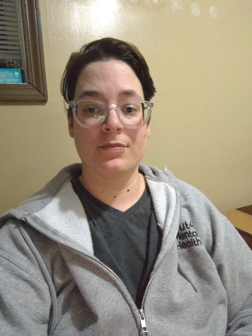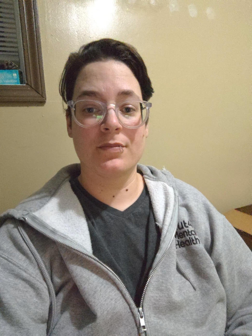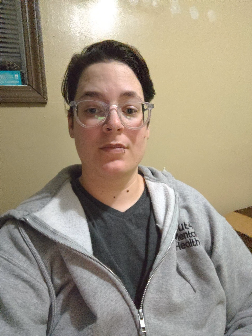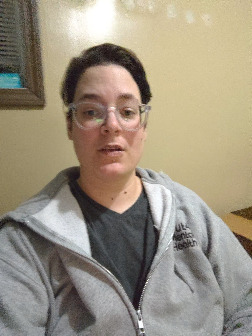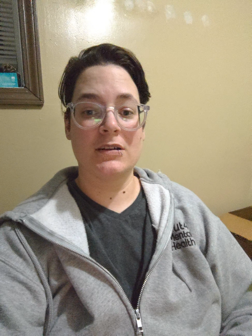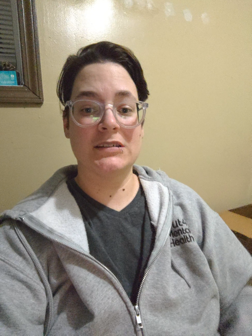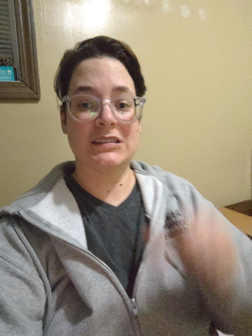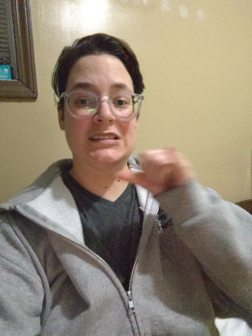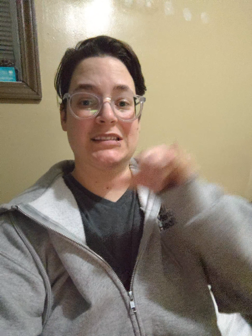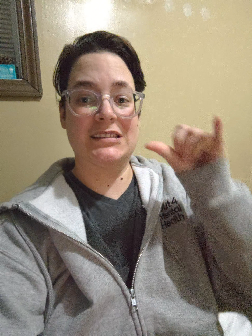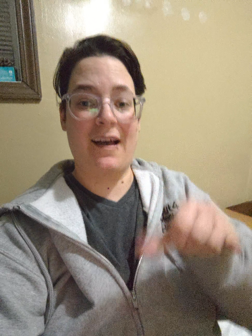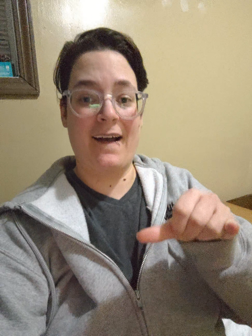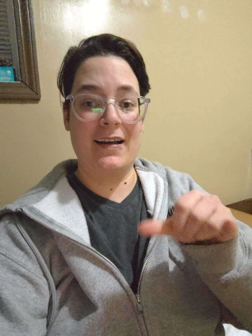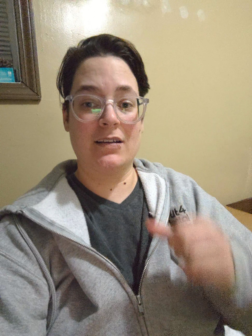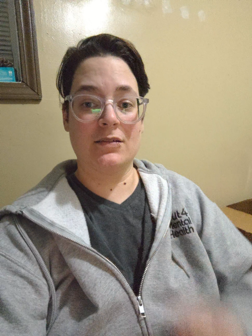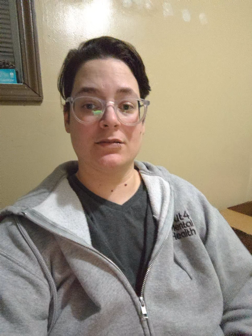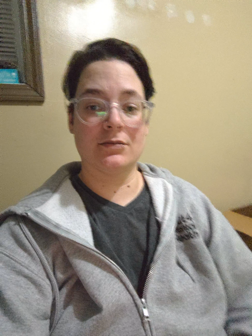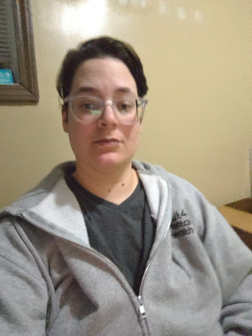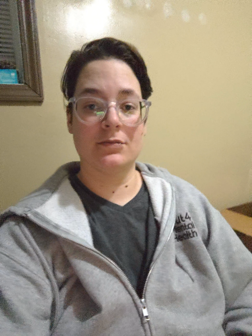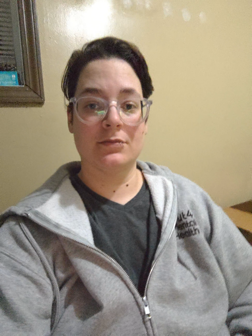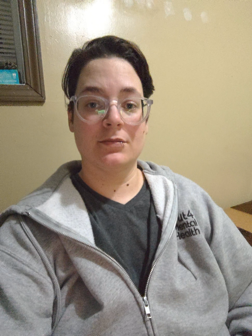stay